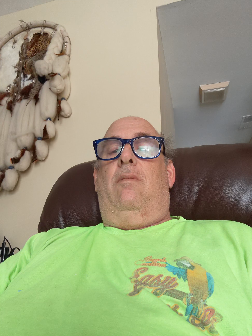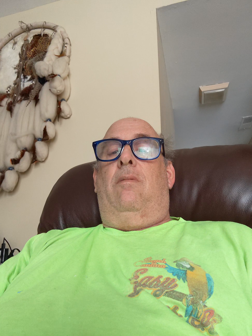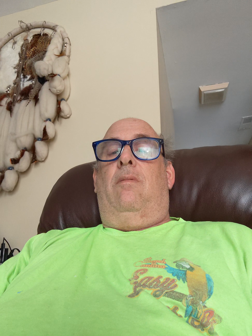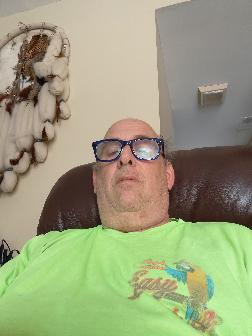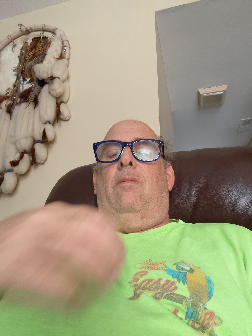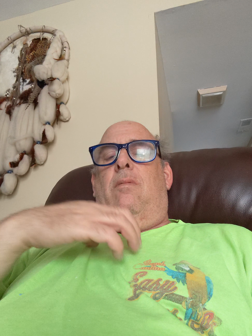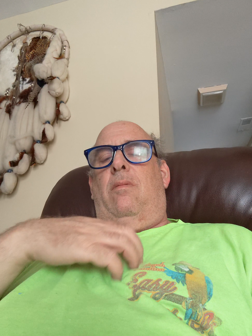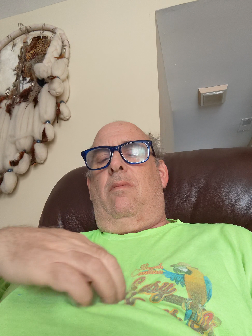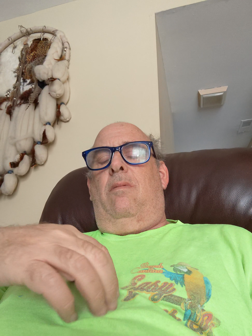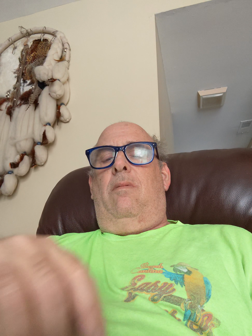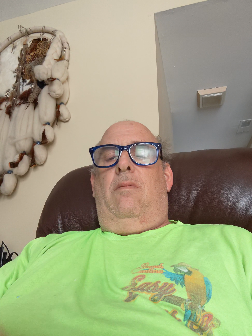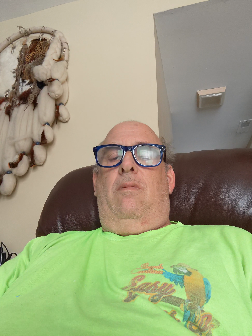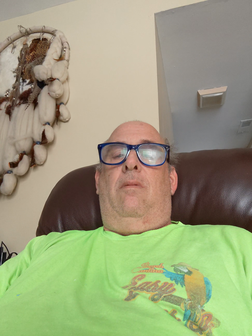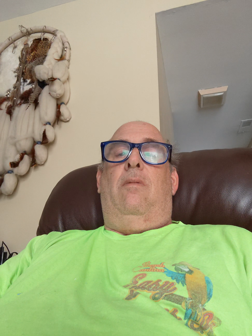hungry